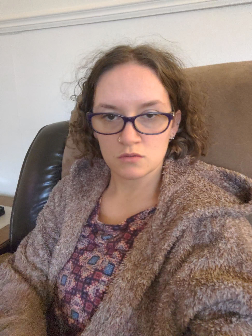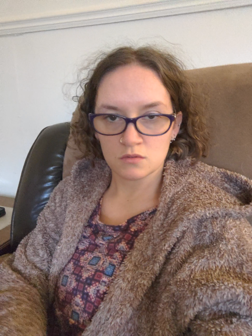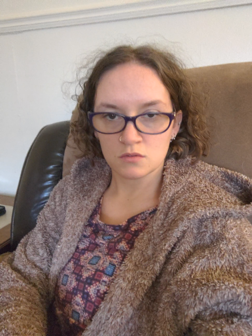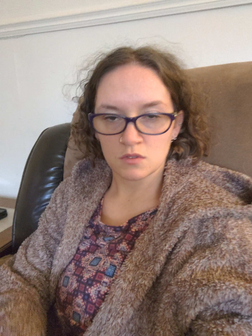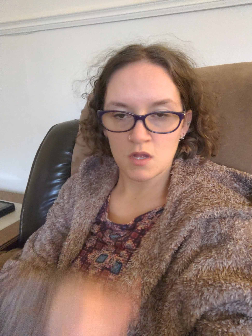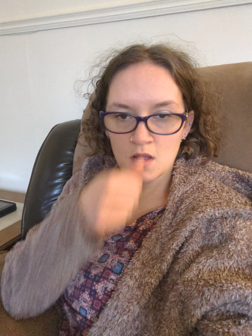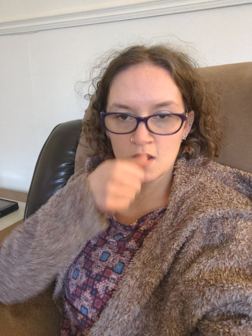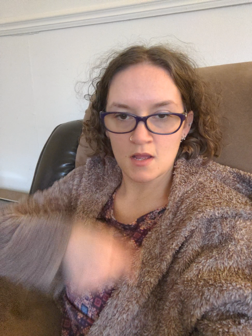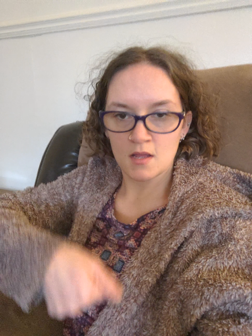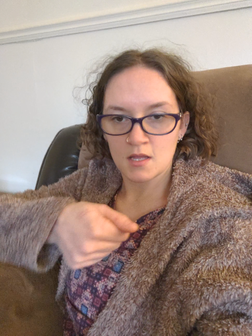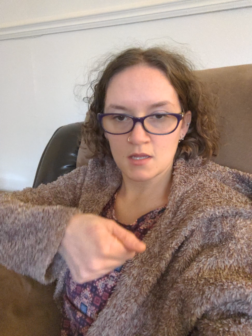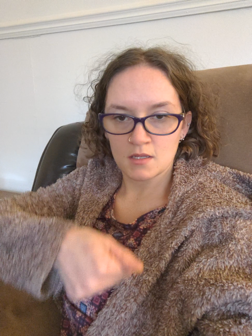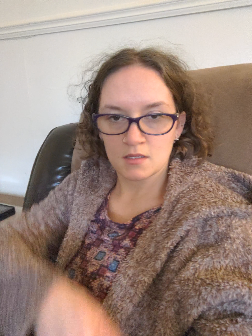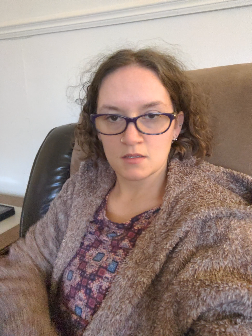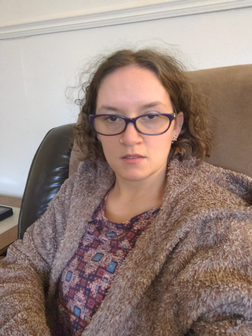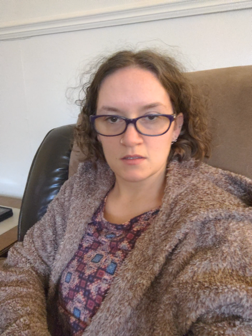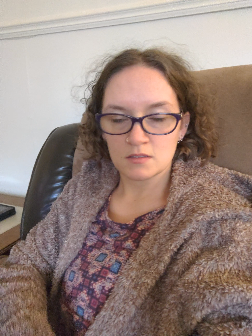hide